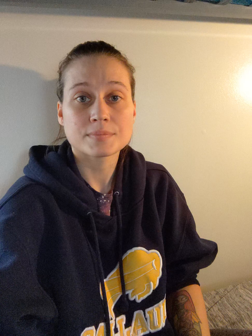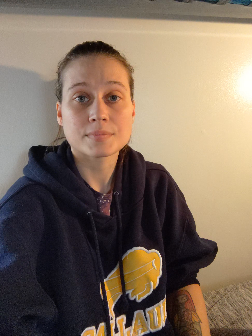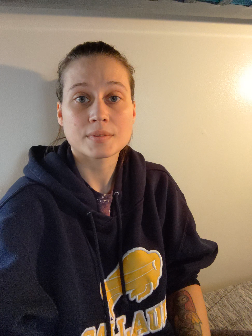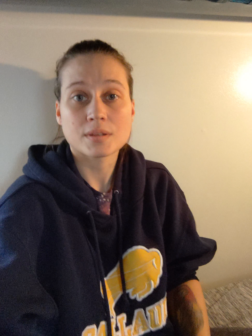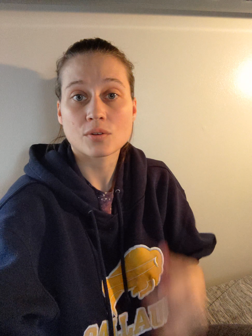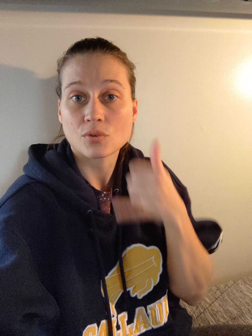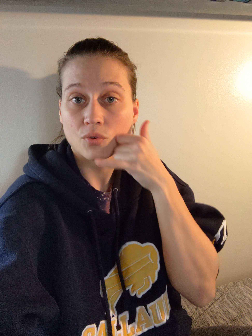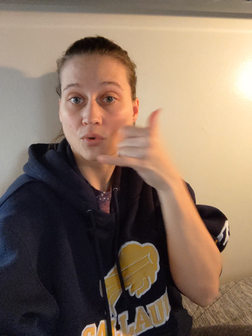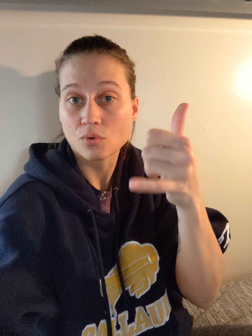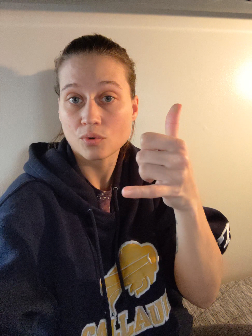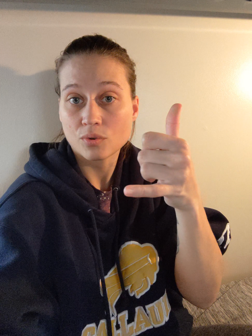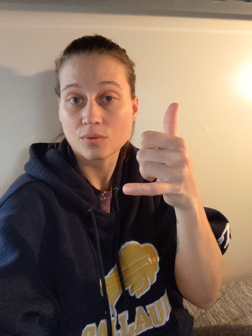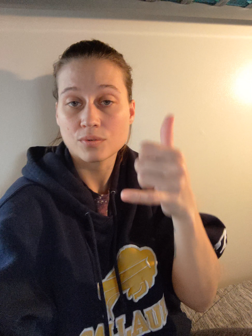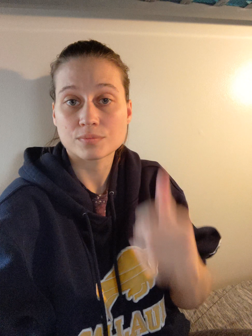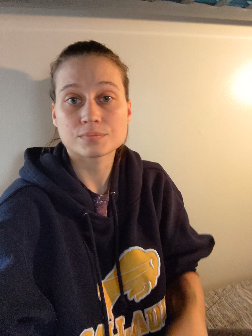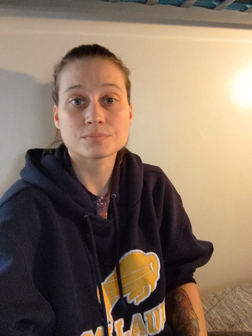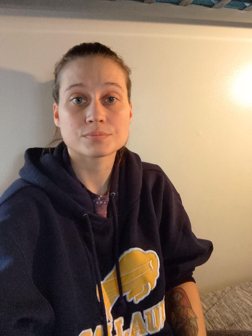call on the phone